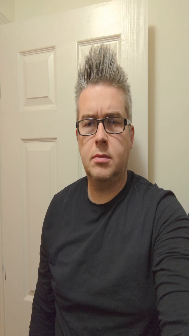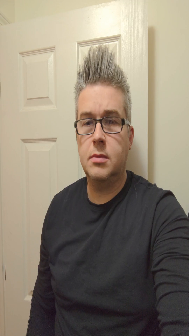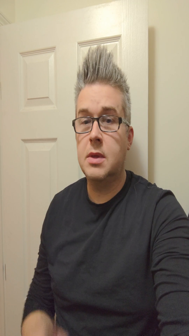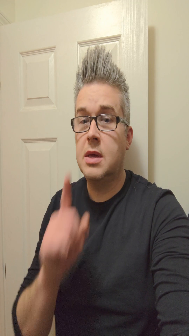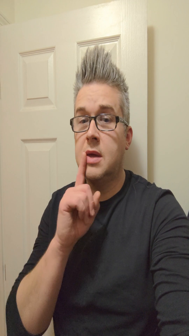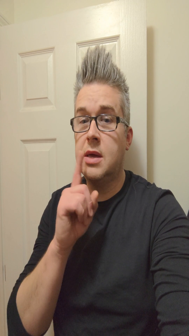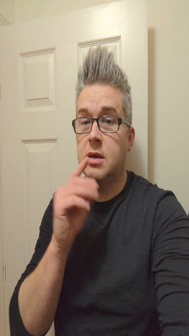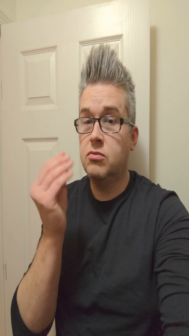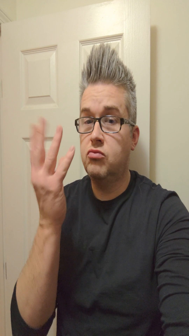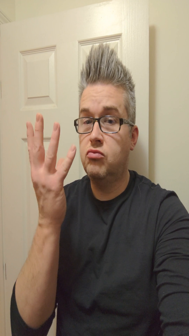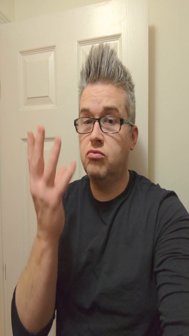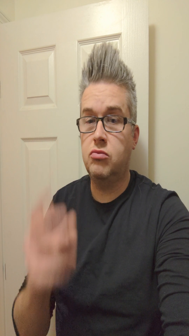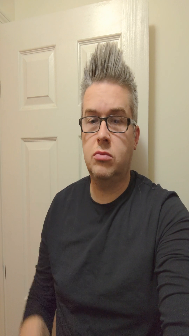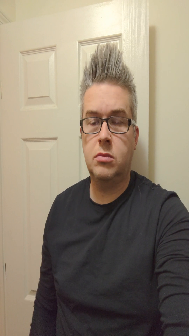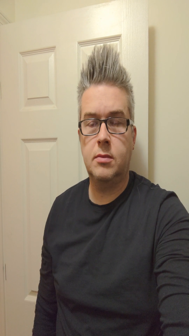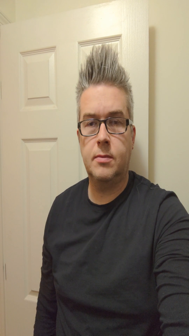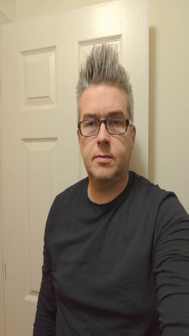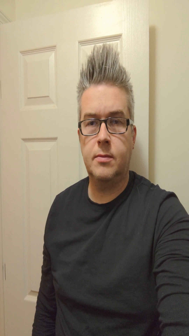lamp